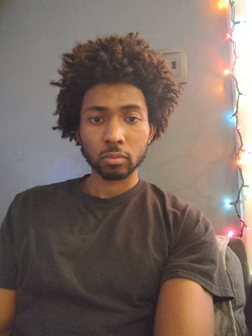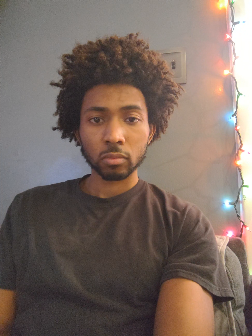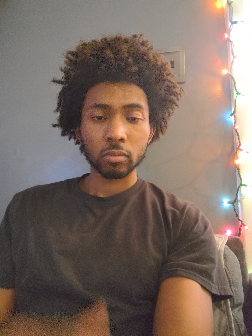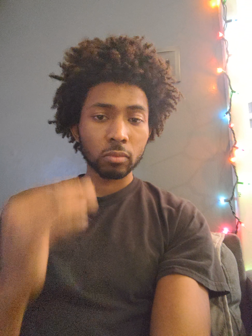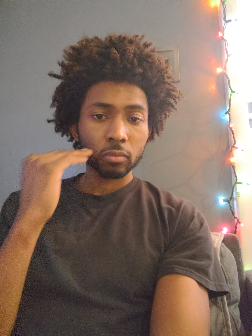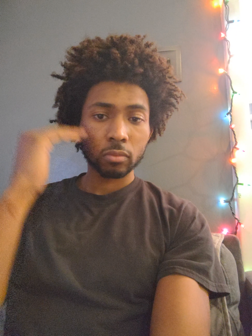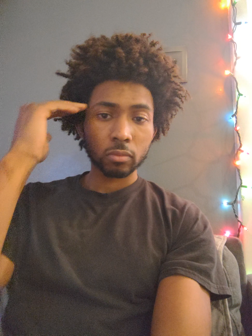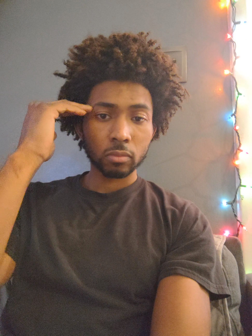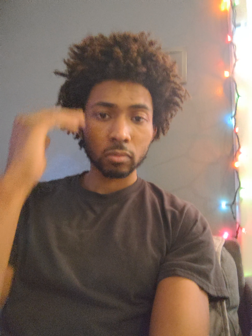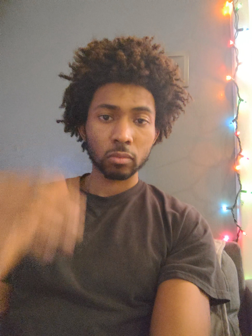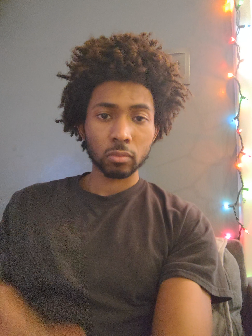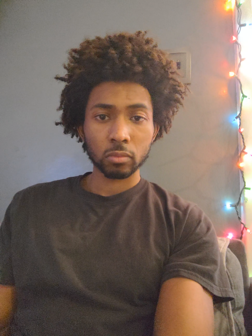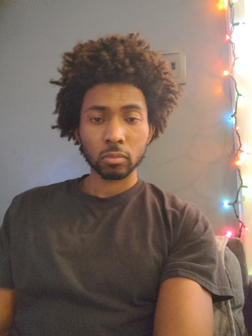head